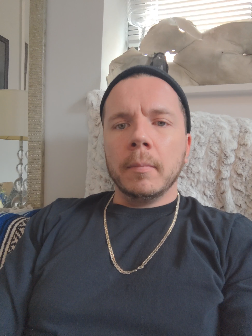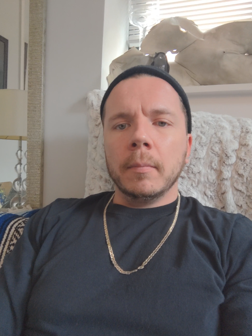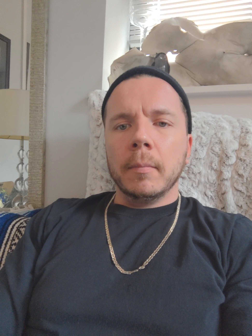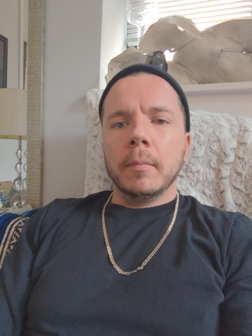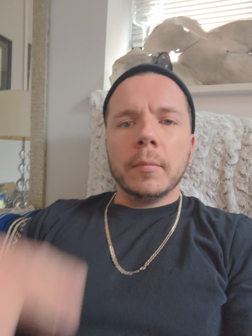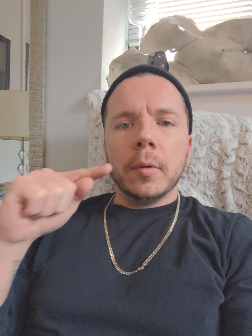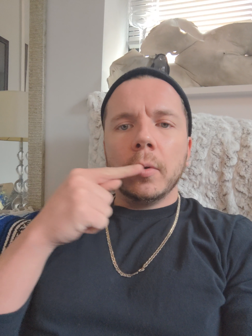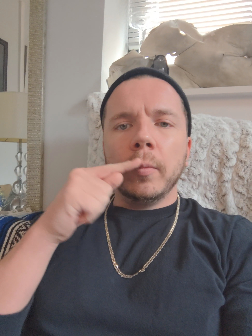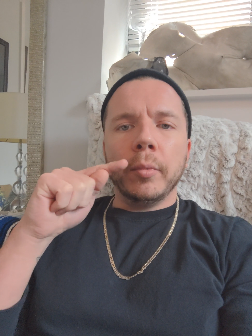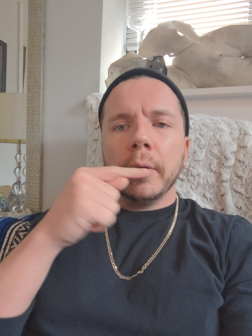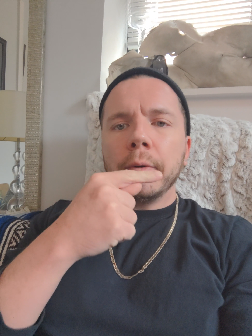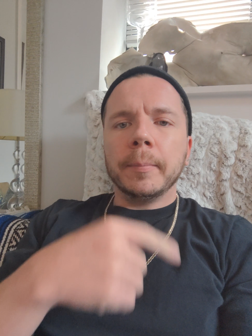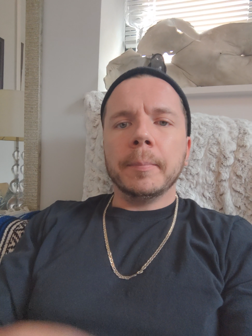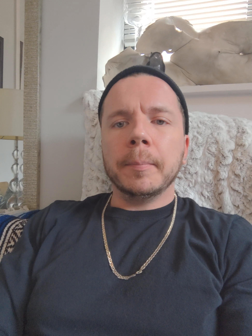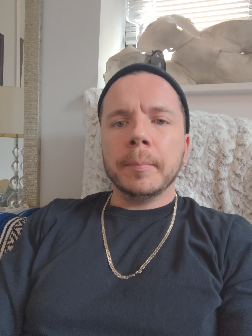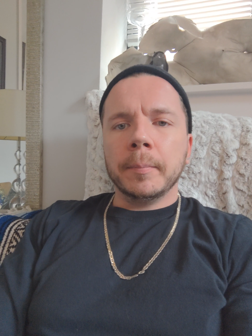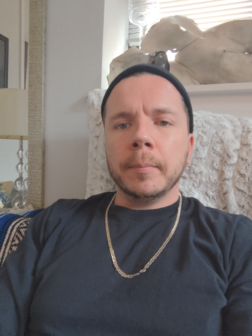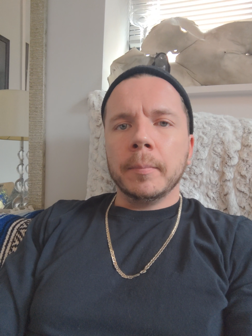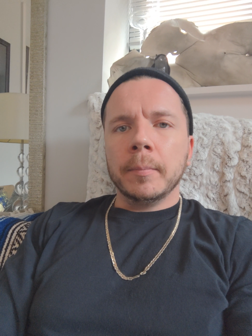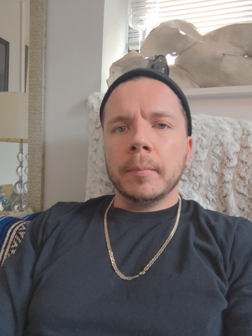toothbrush